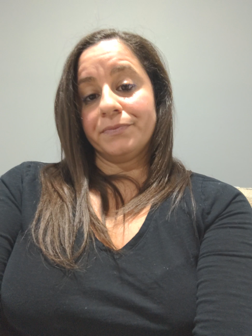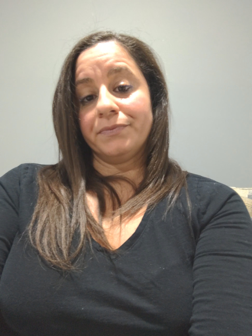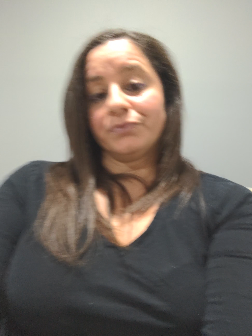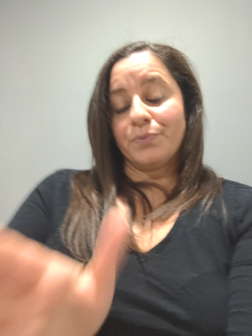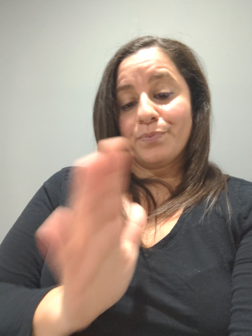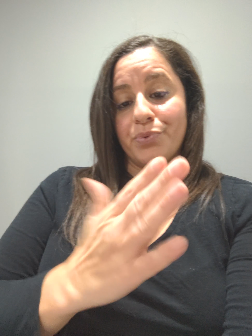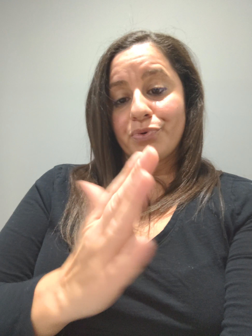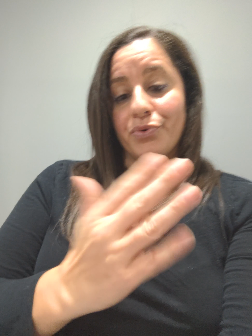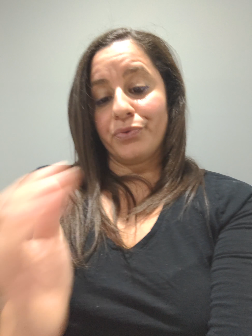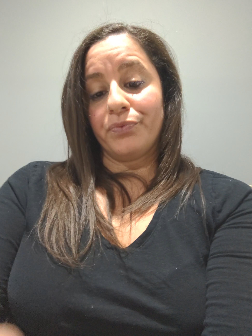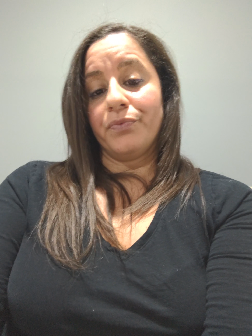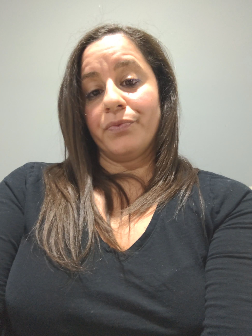book